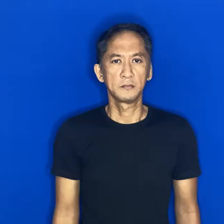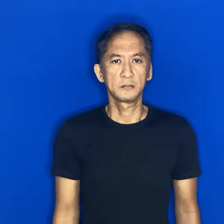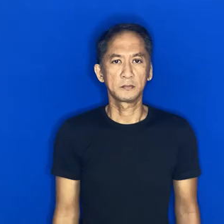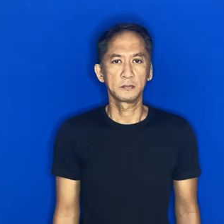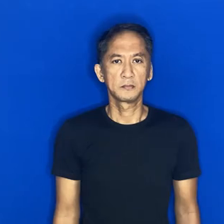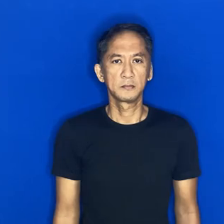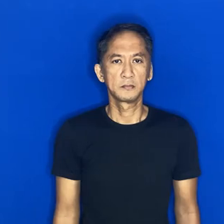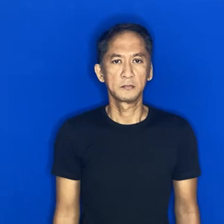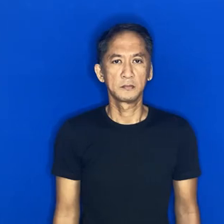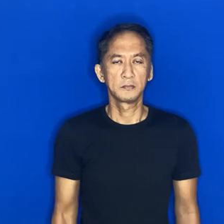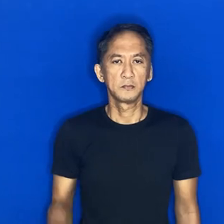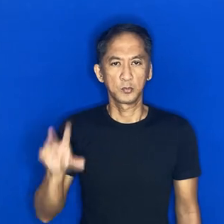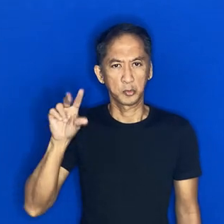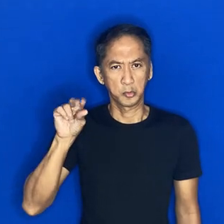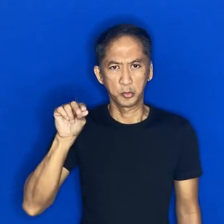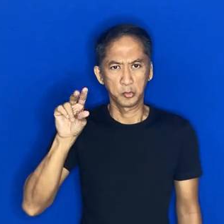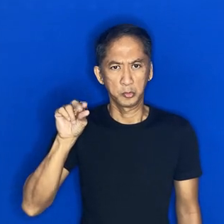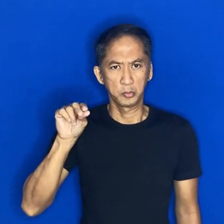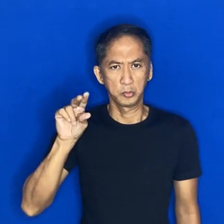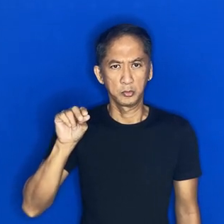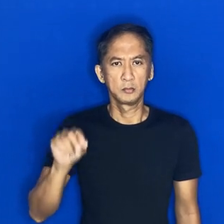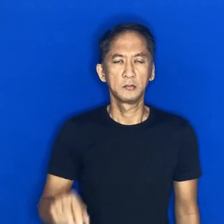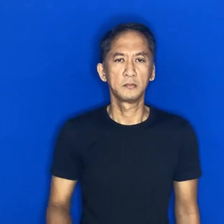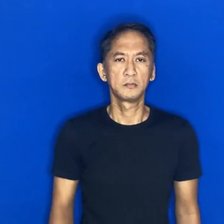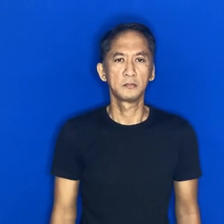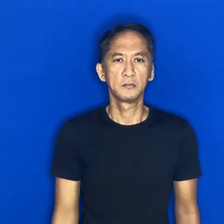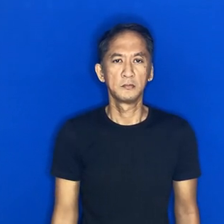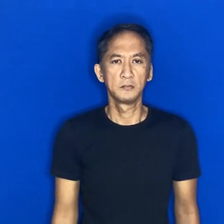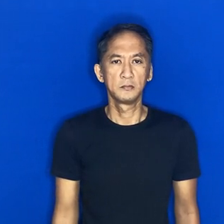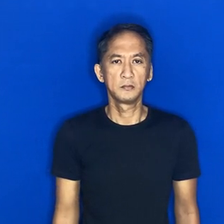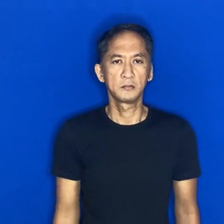no